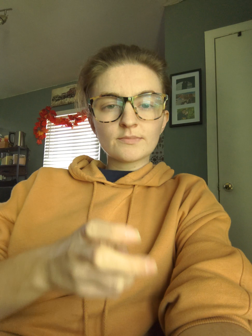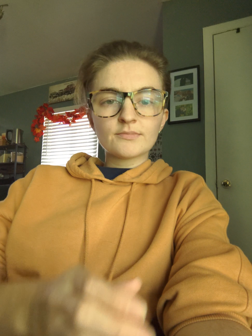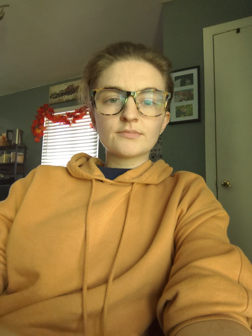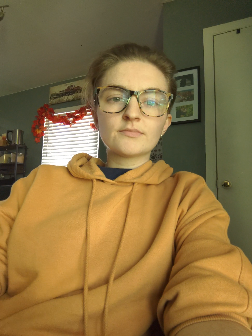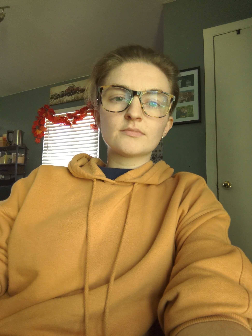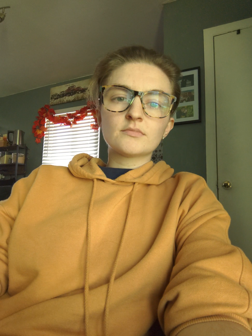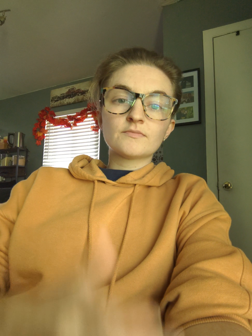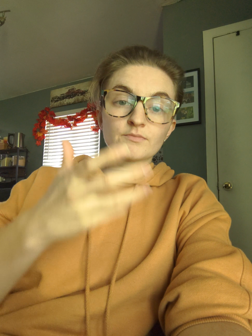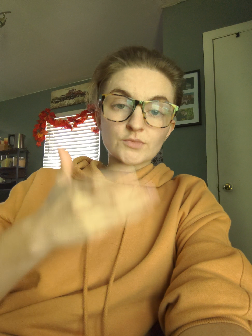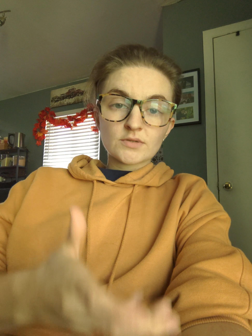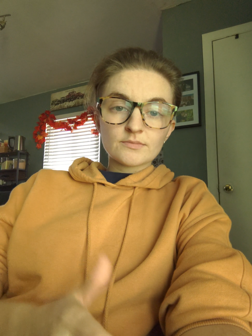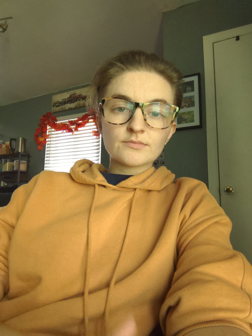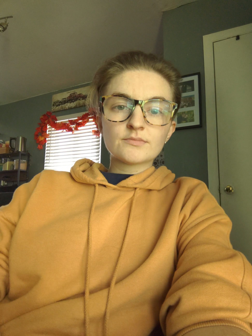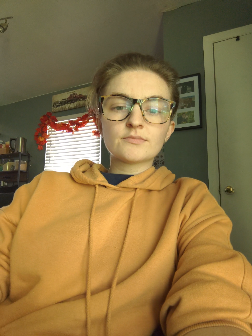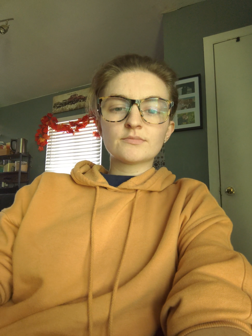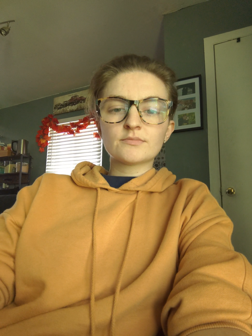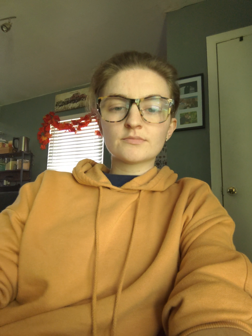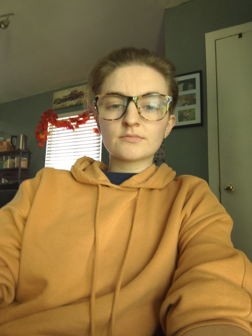heavy